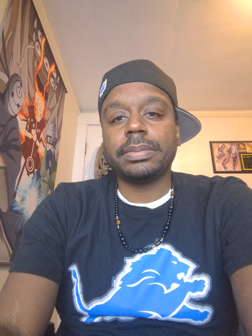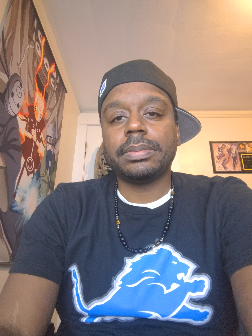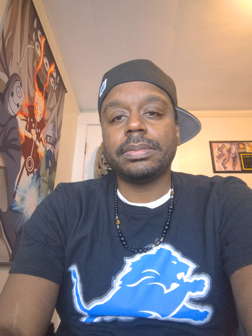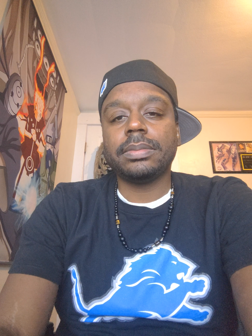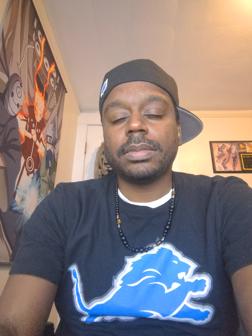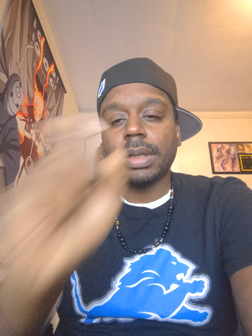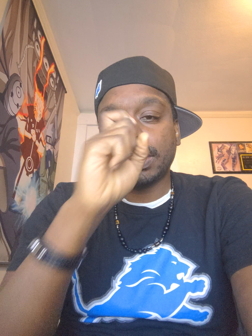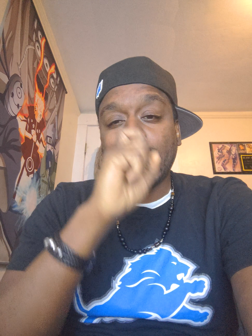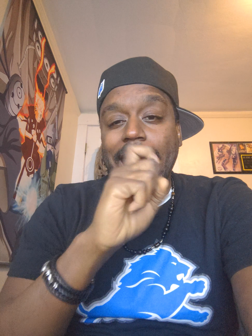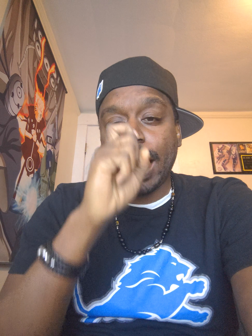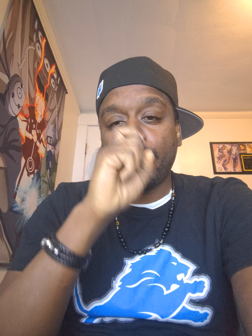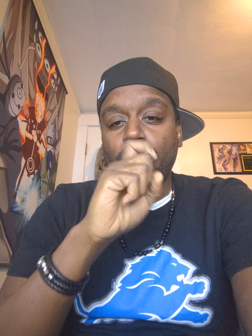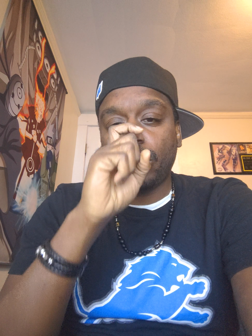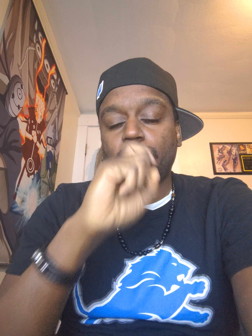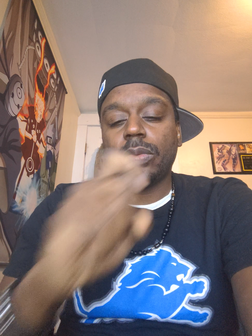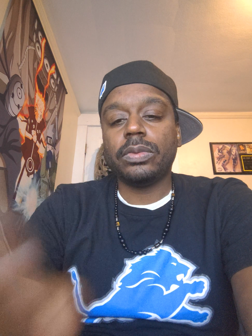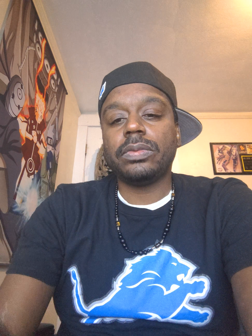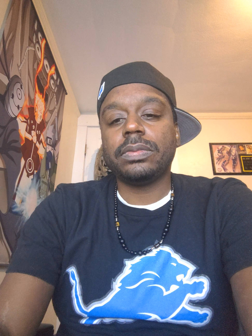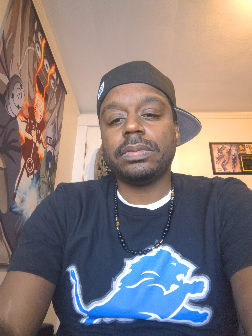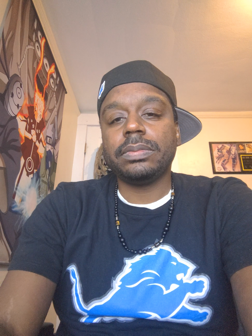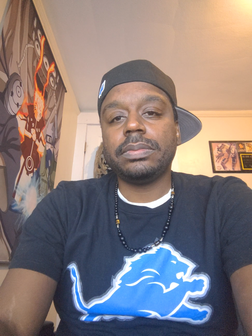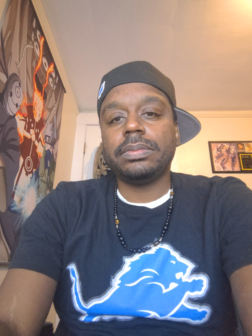doll